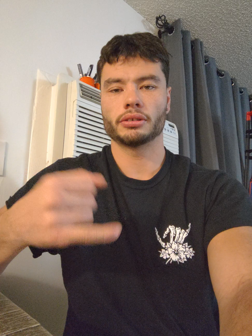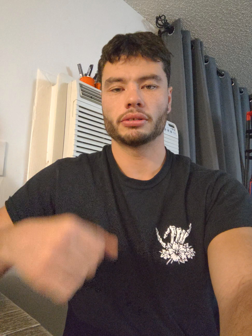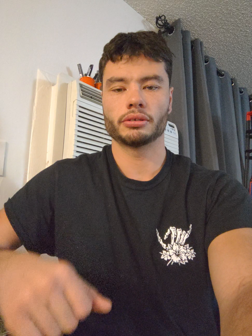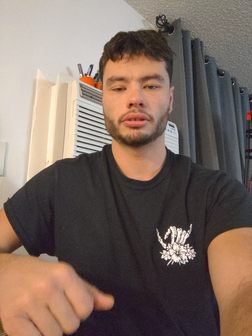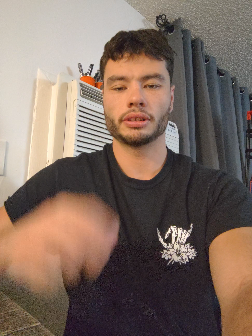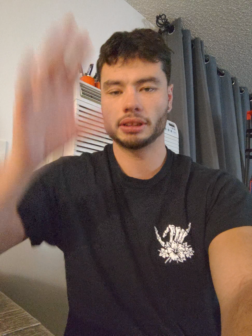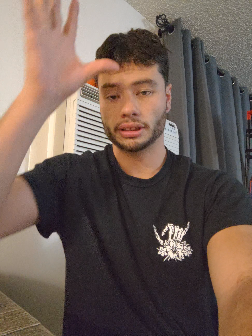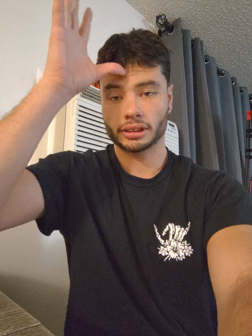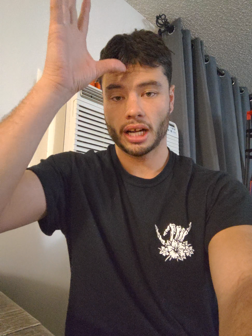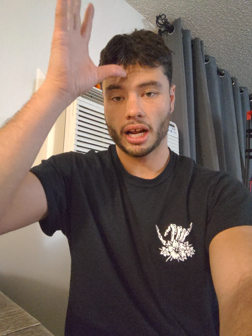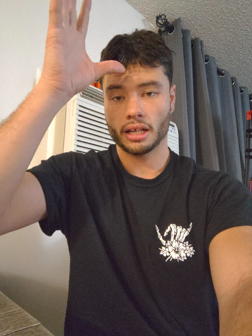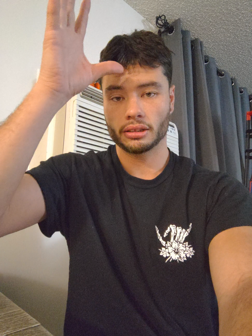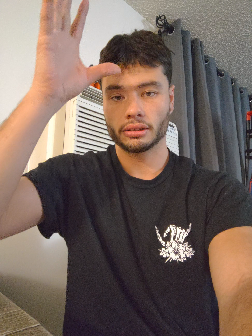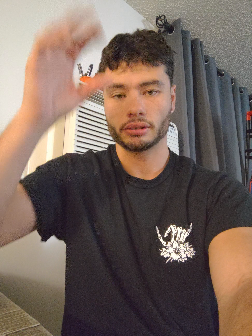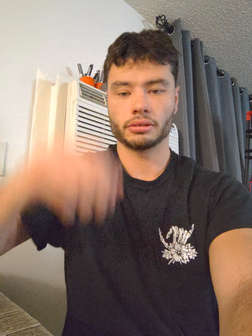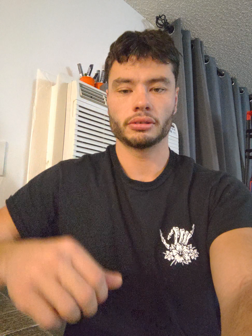dad